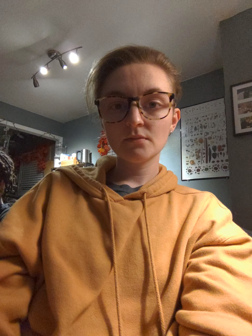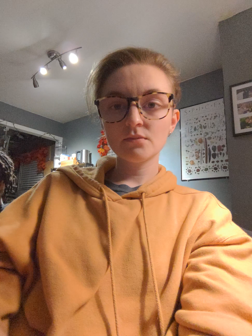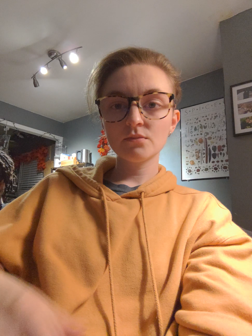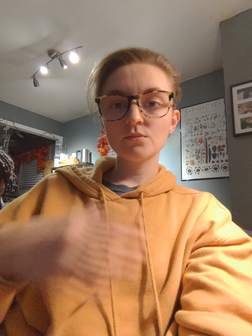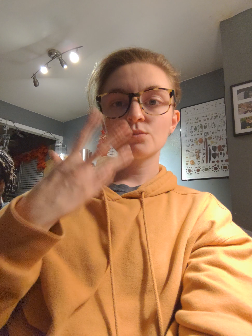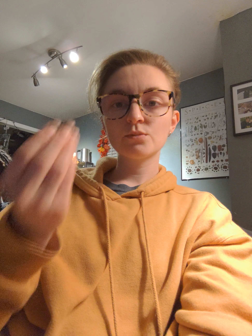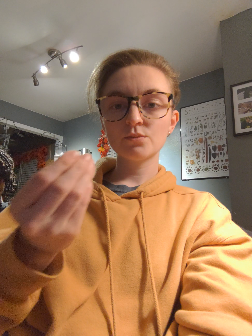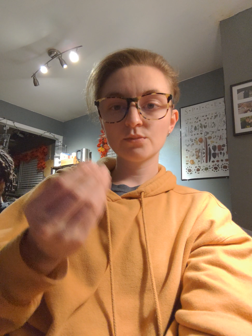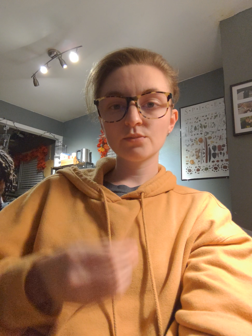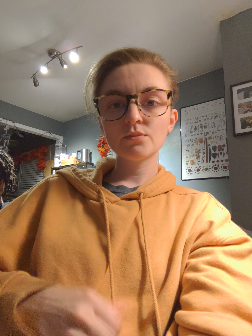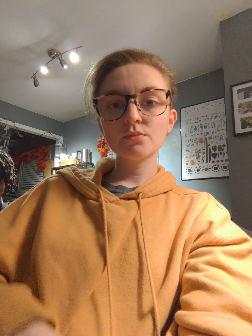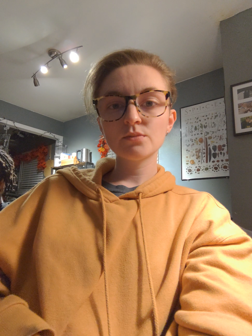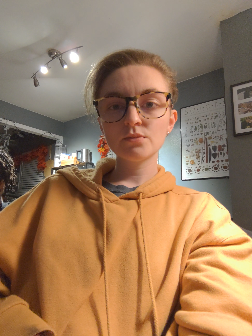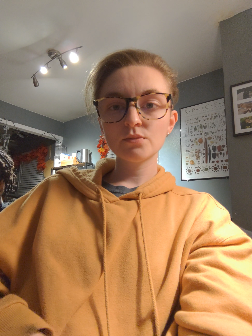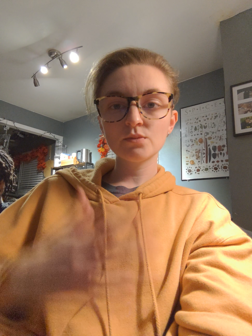got to